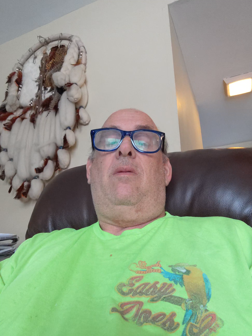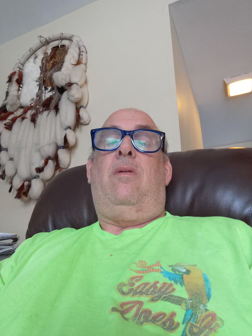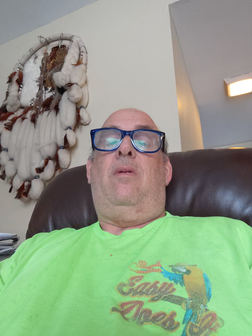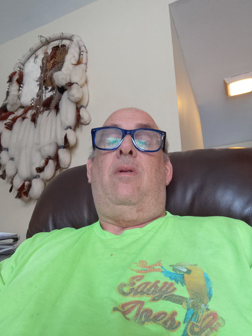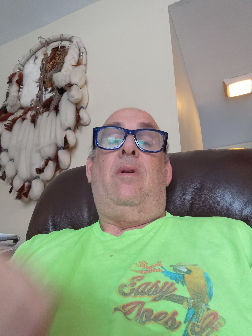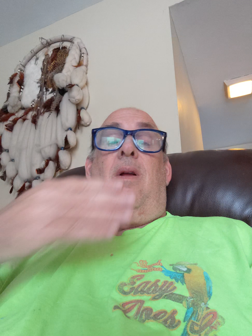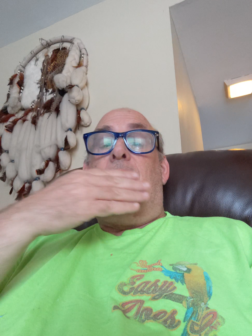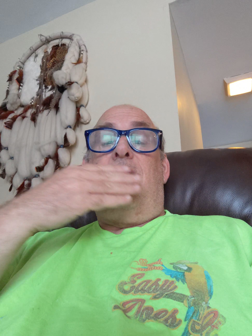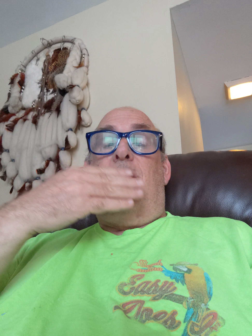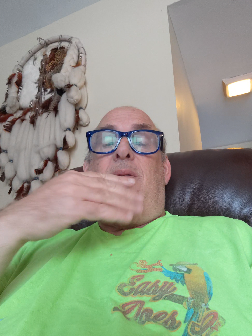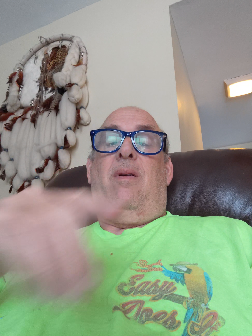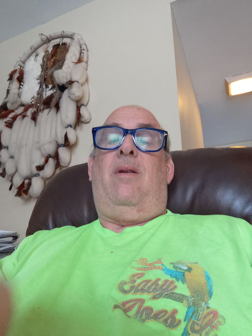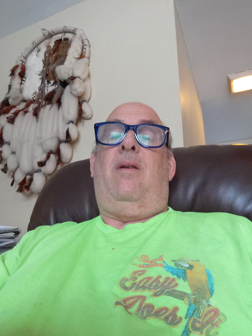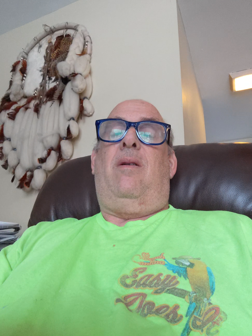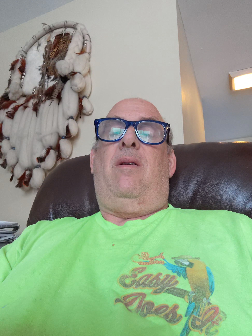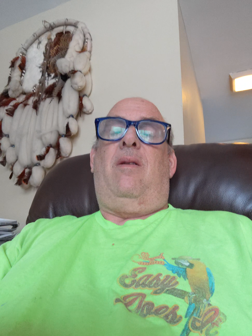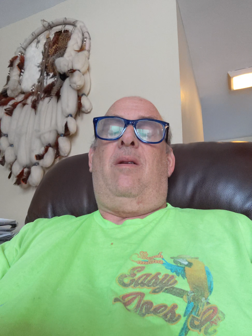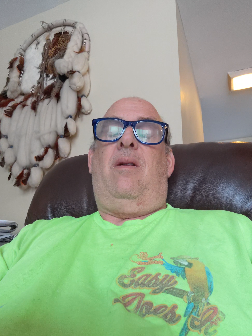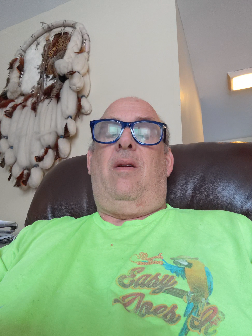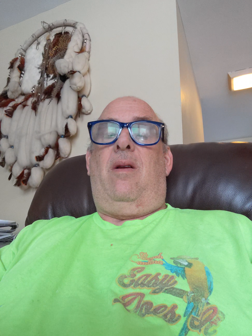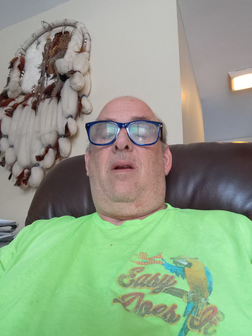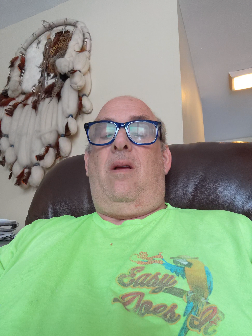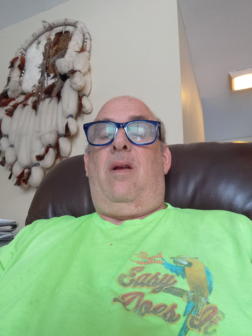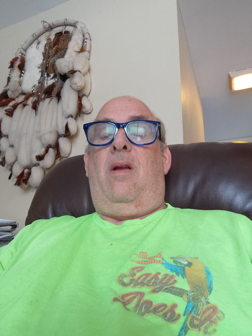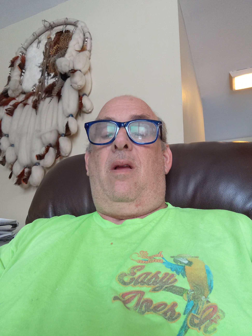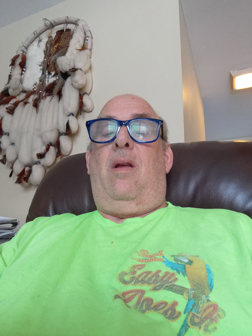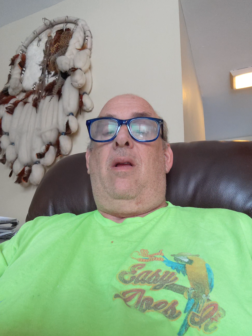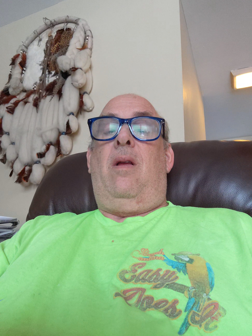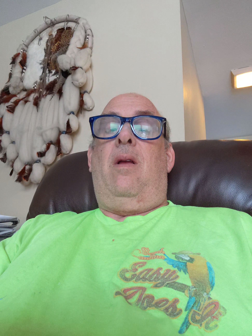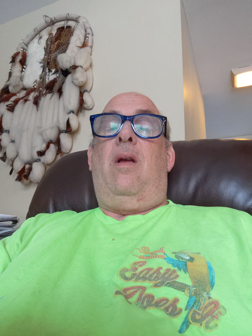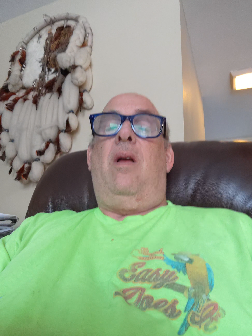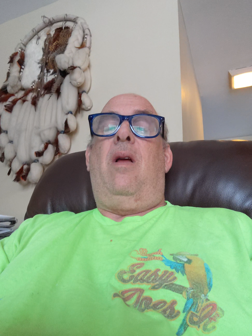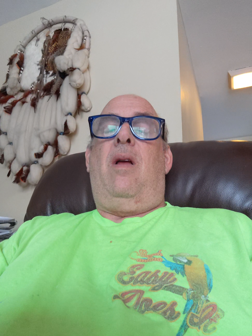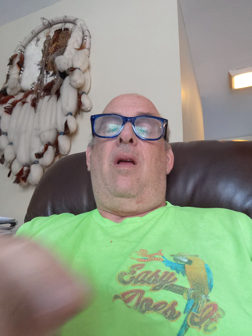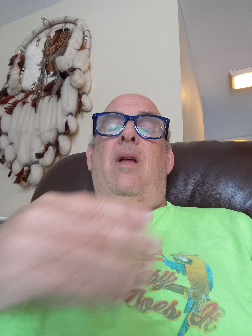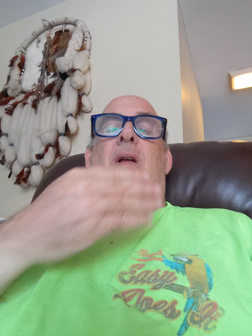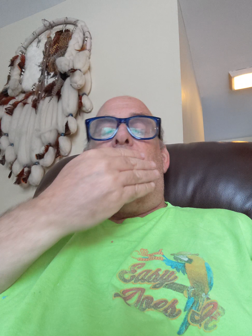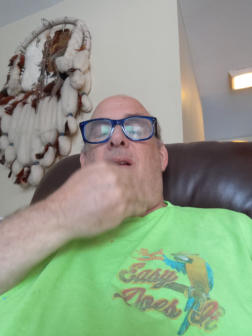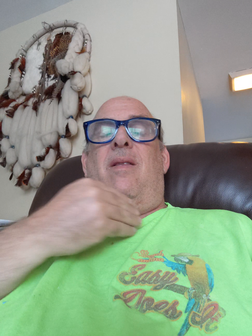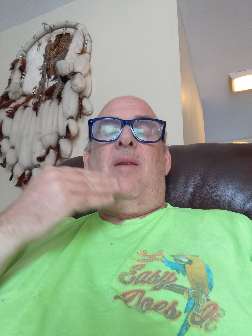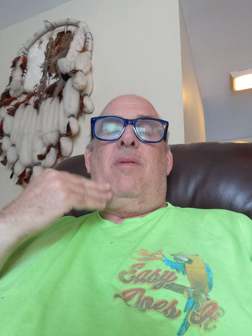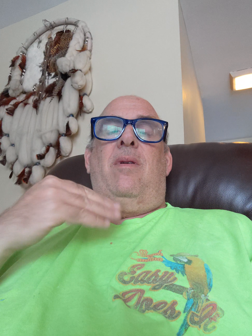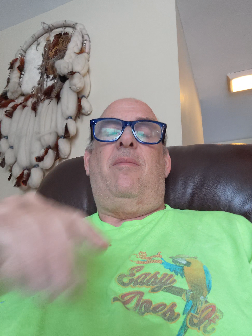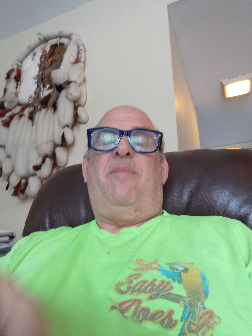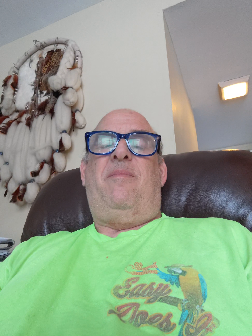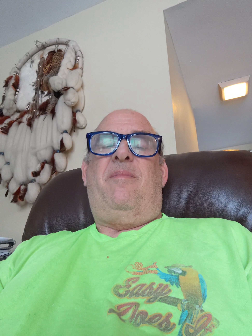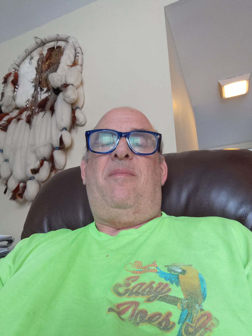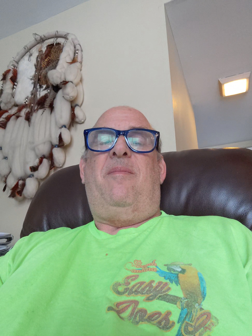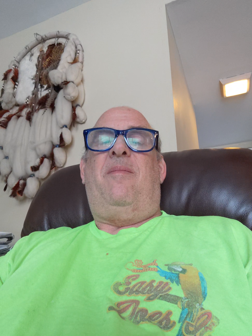napkin